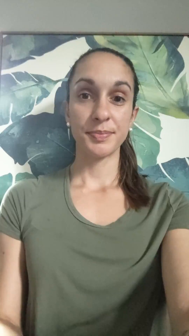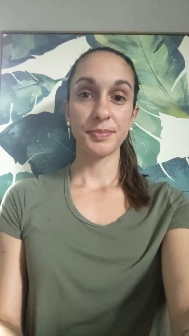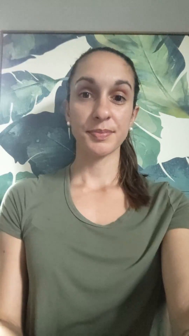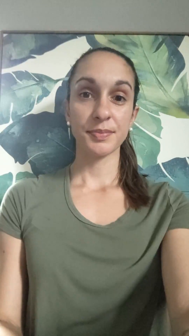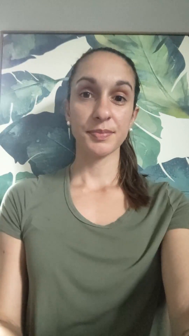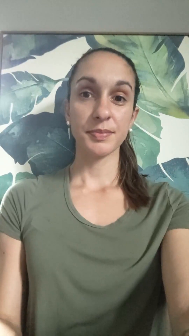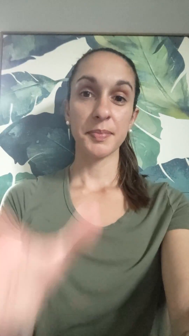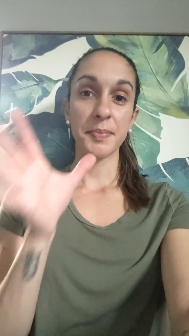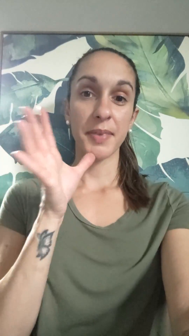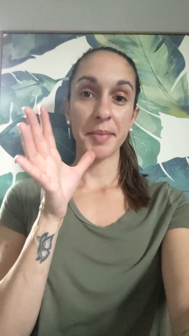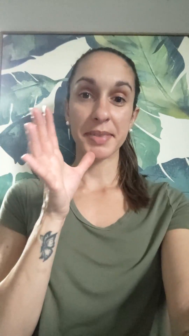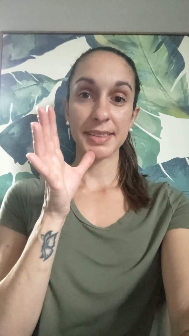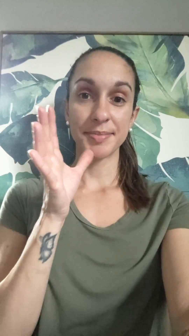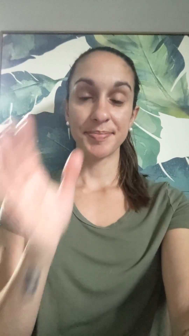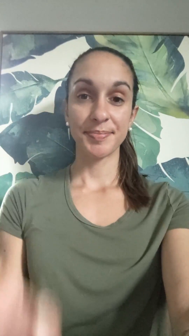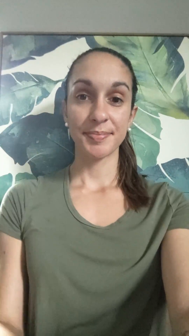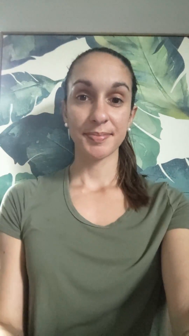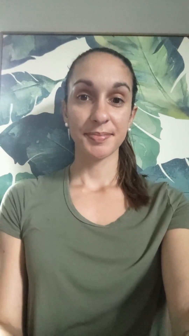mommy